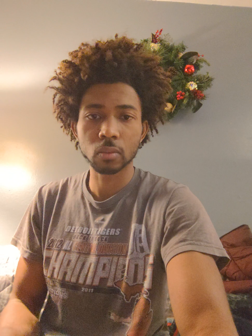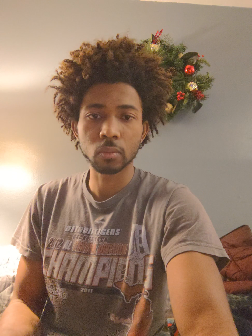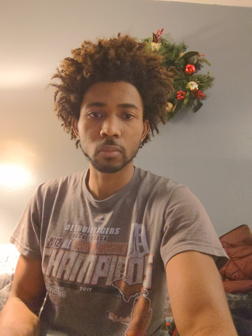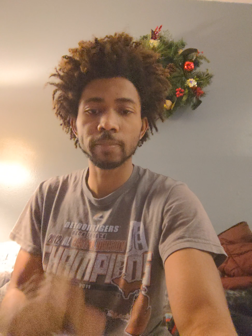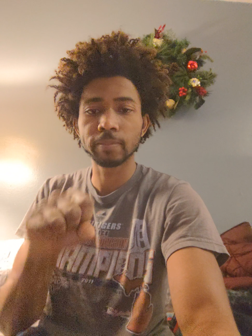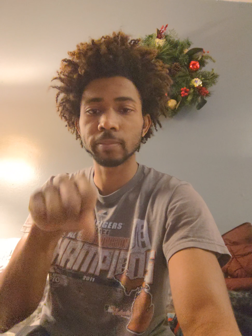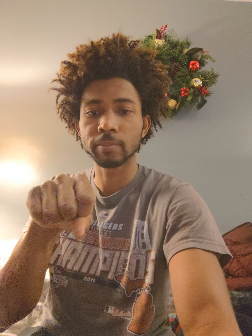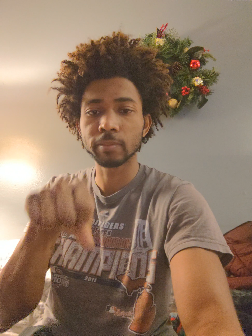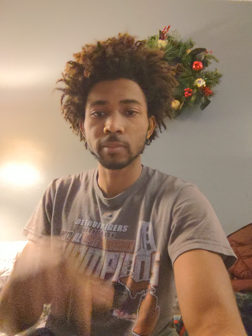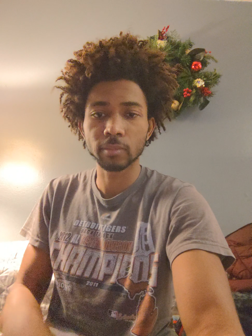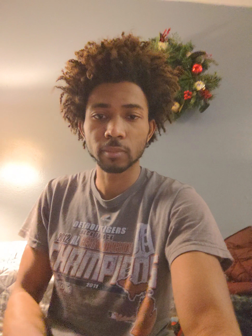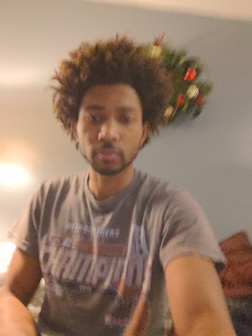yes